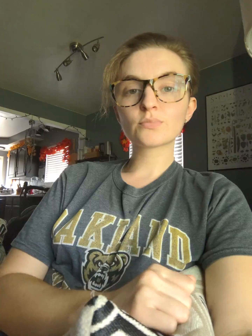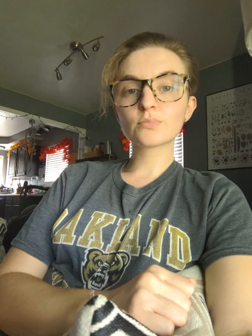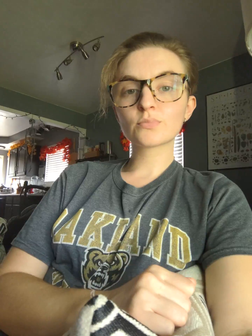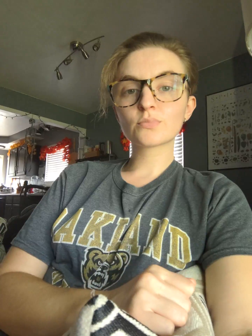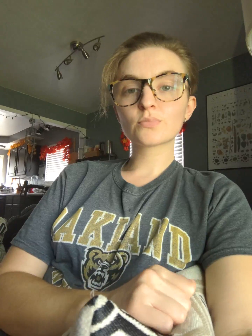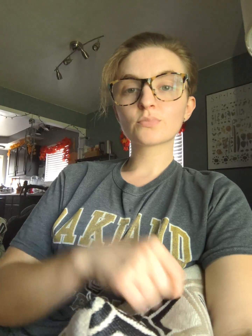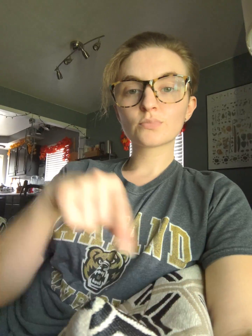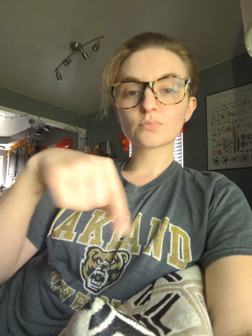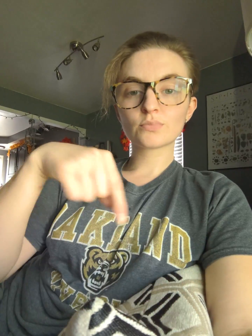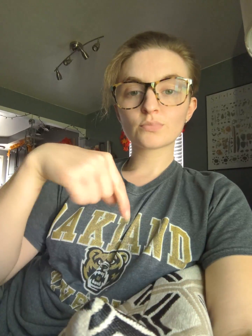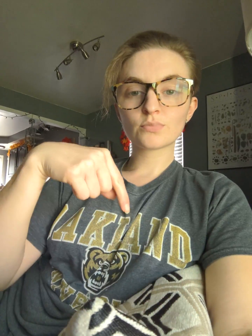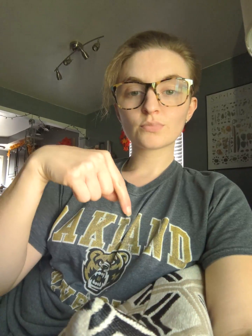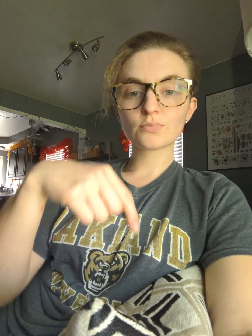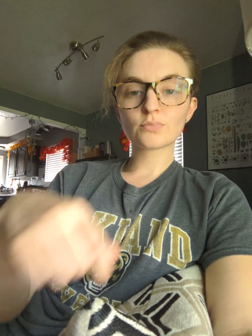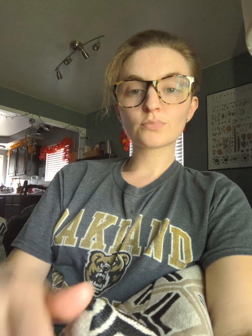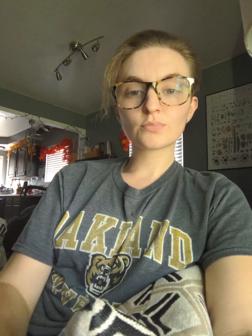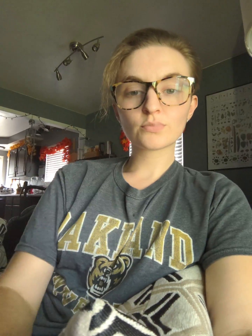flip-flop